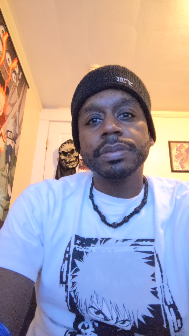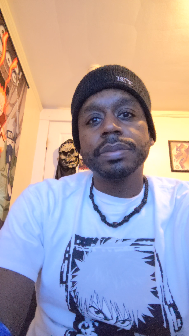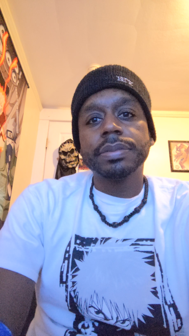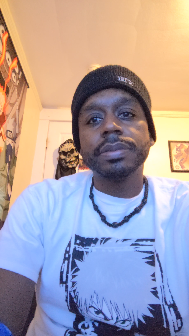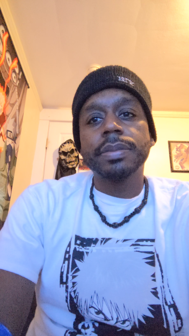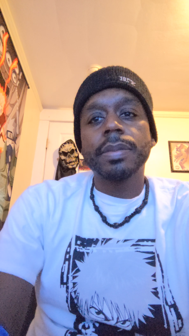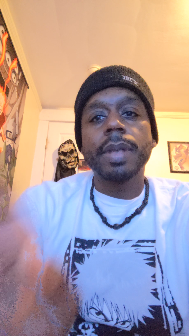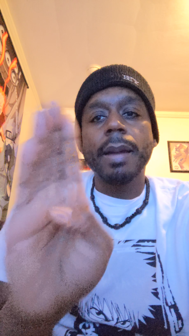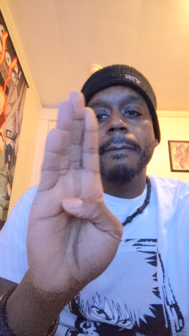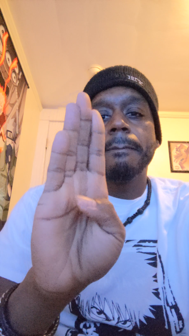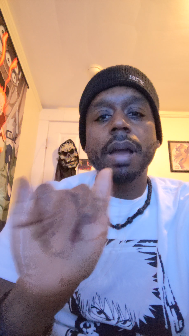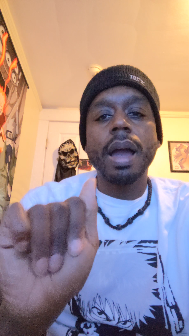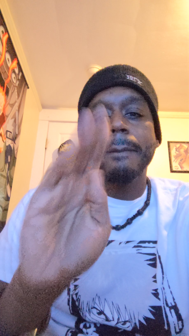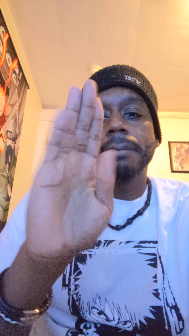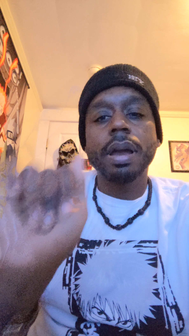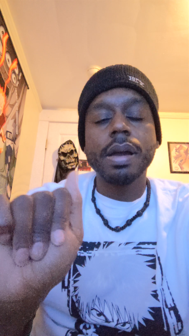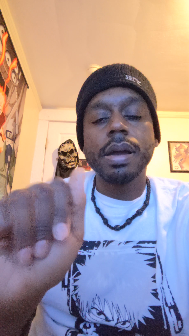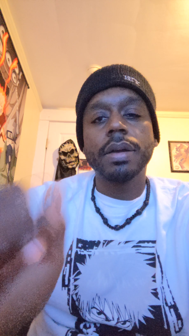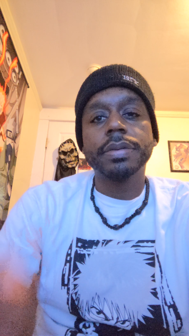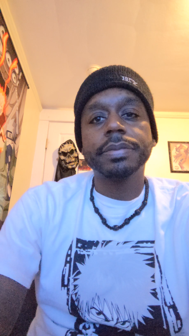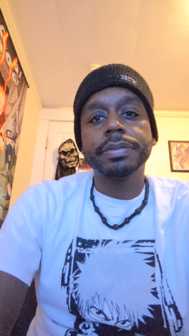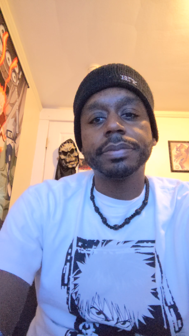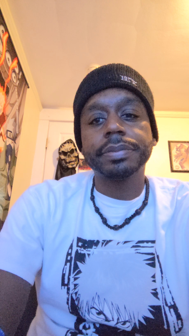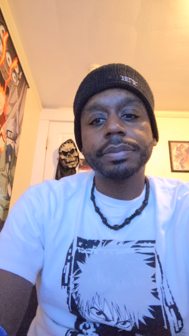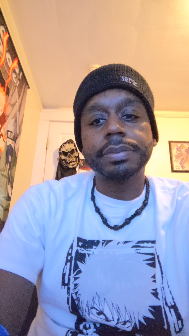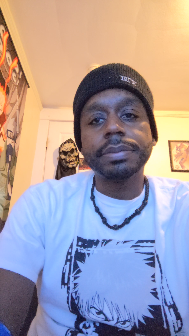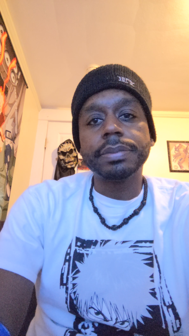baa baa